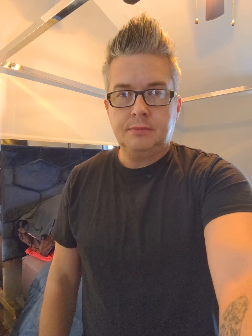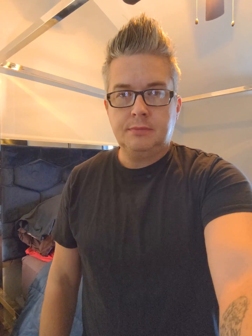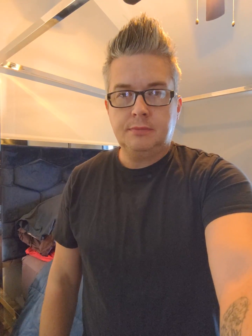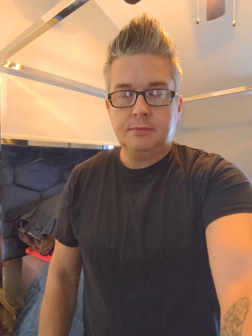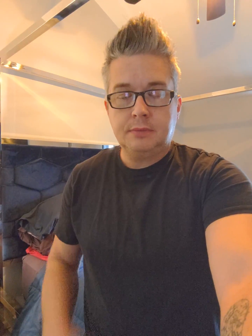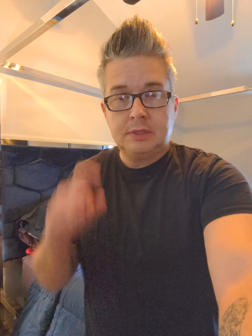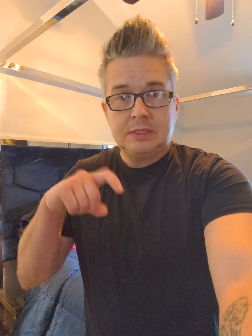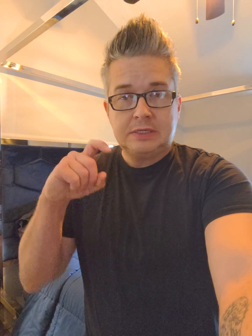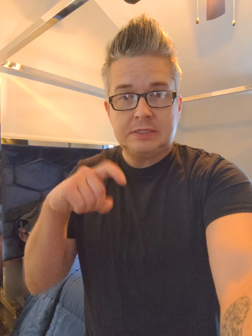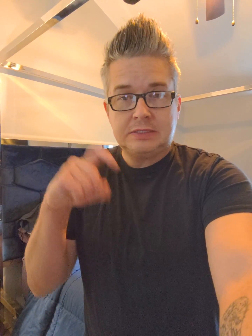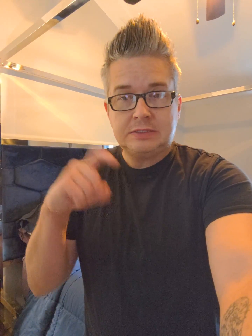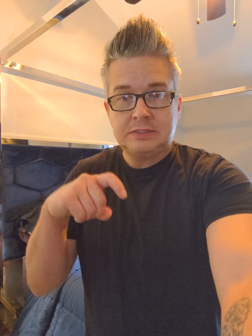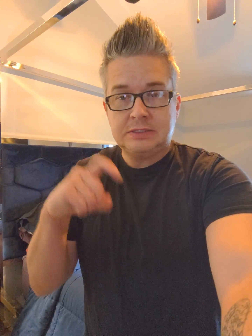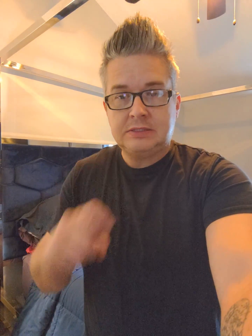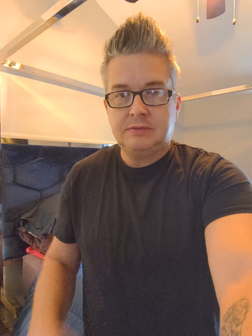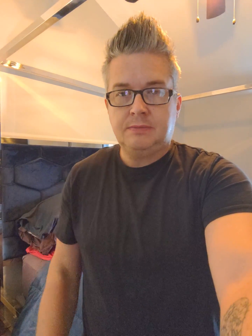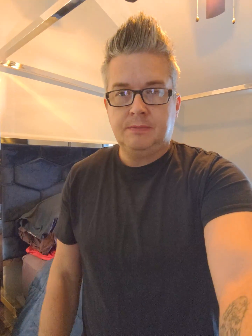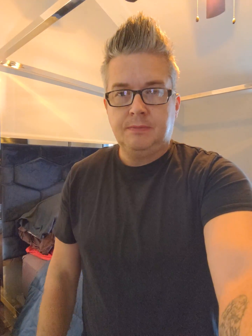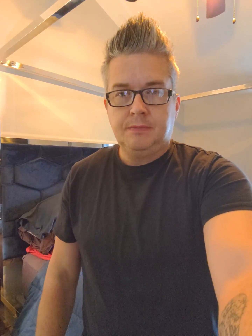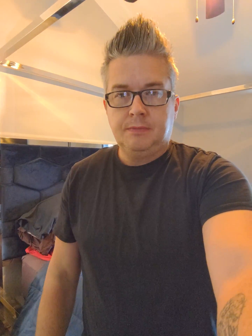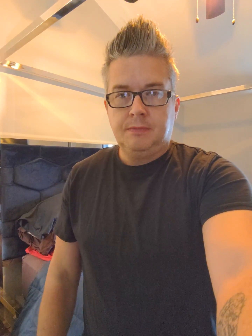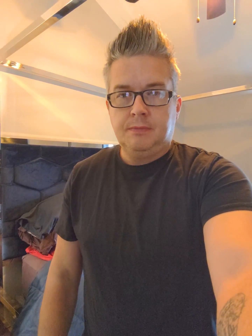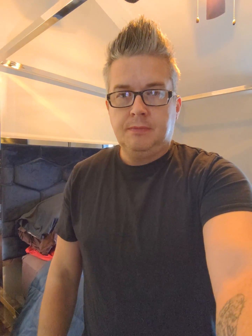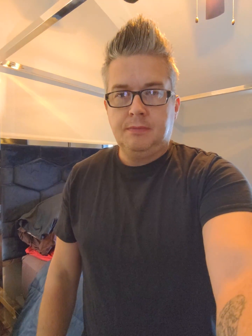need